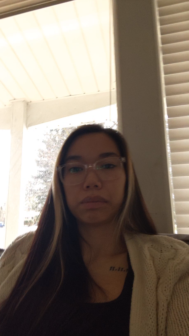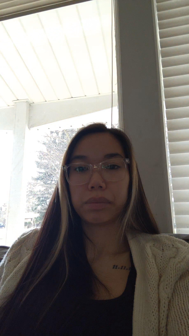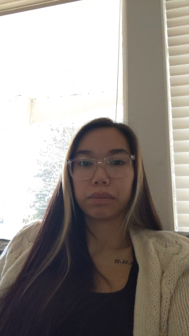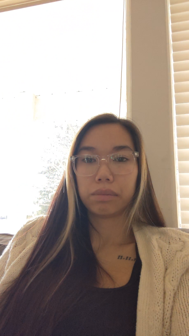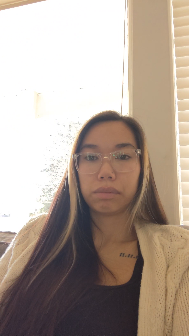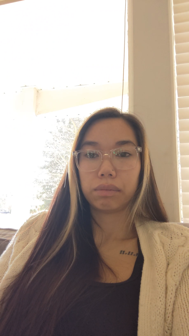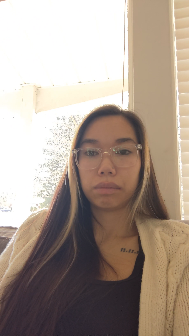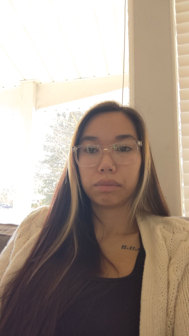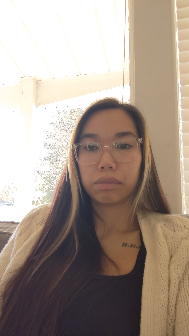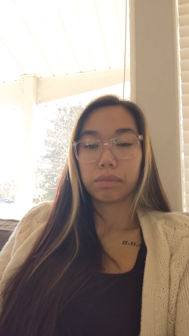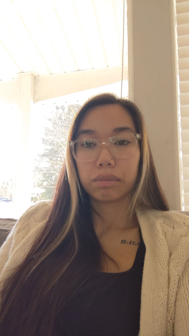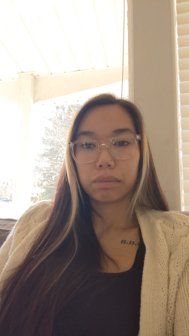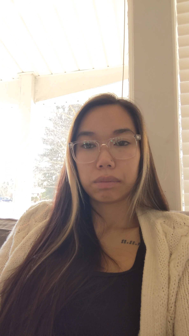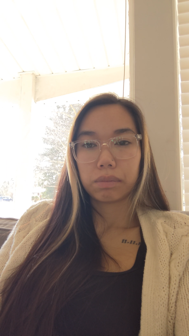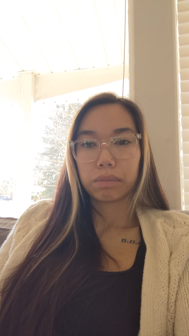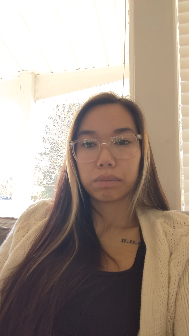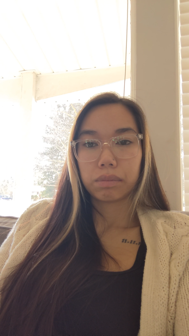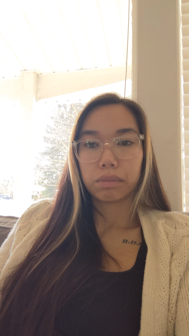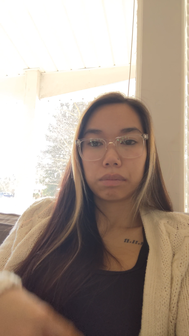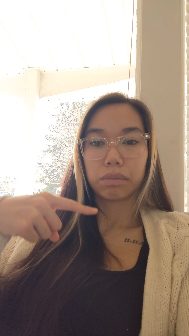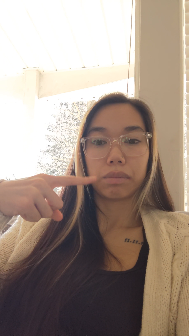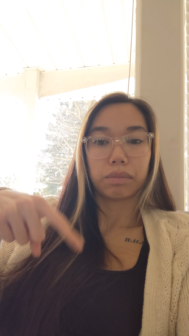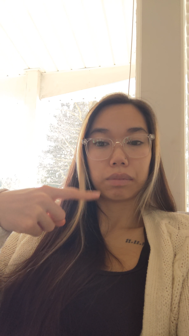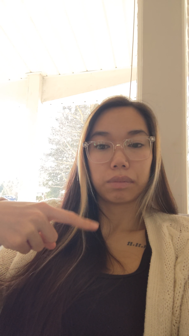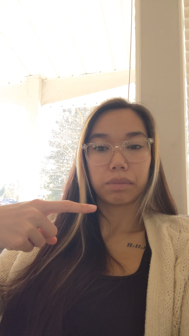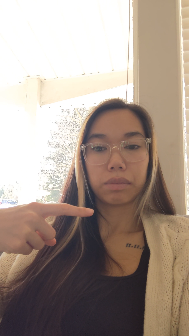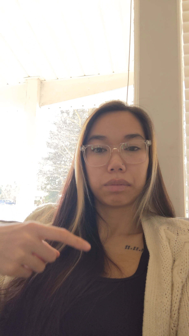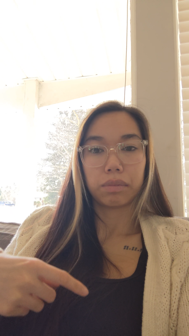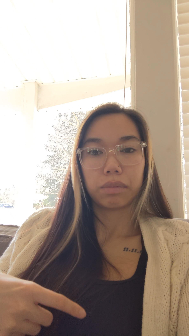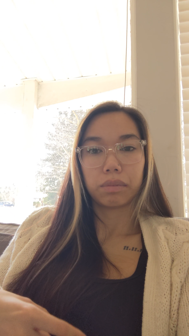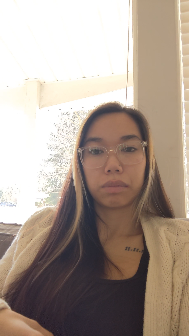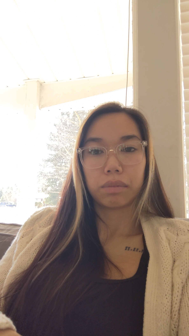about